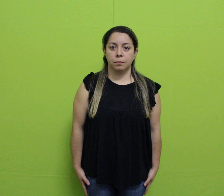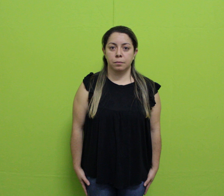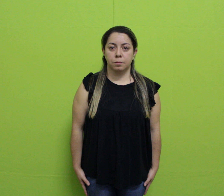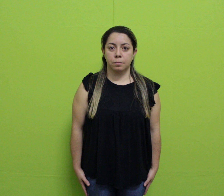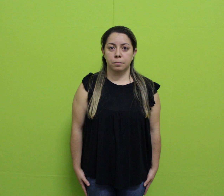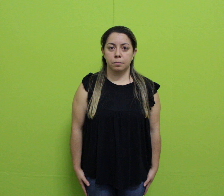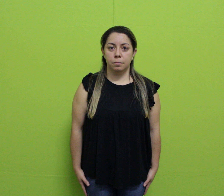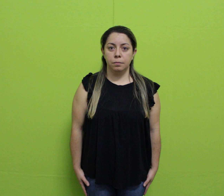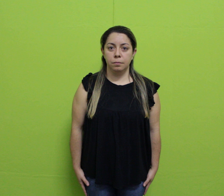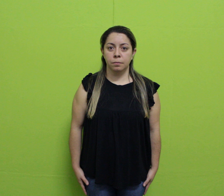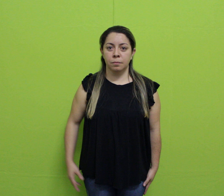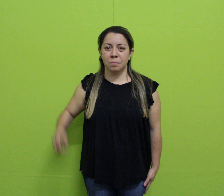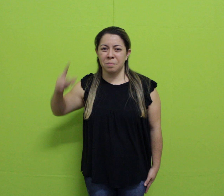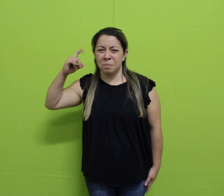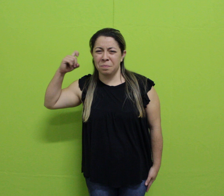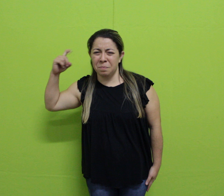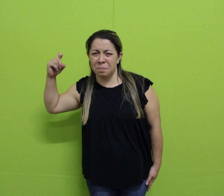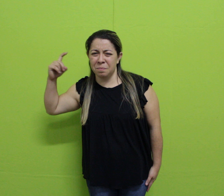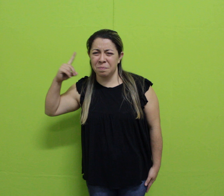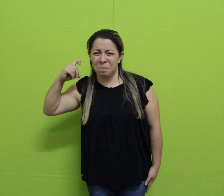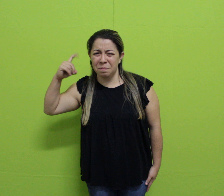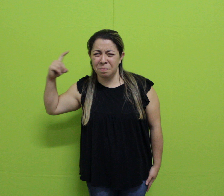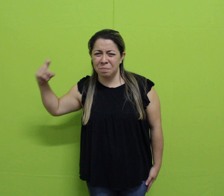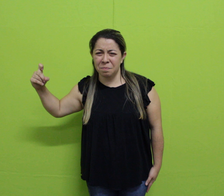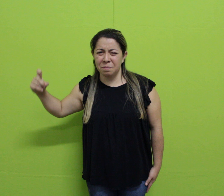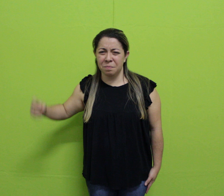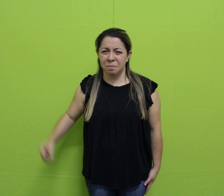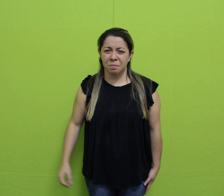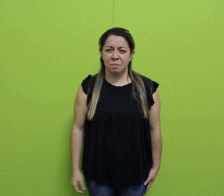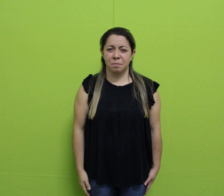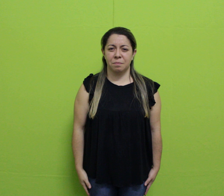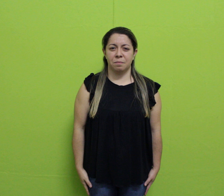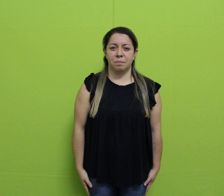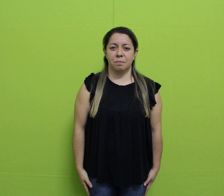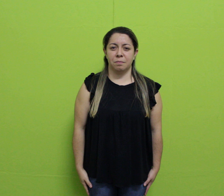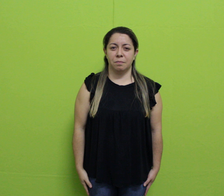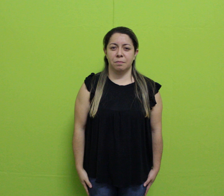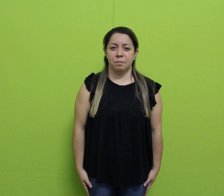barulho